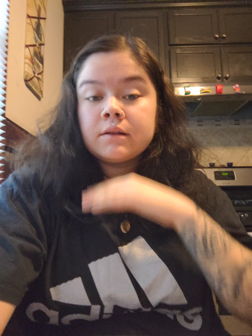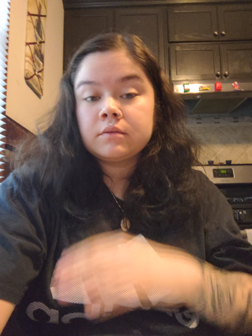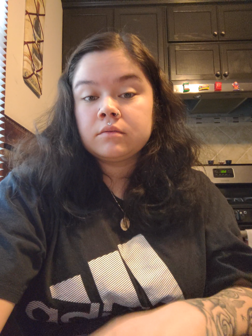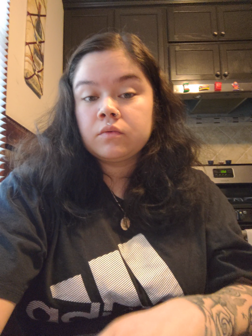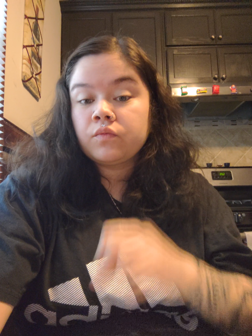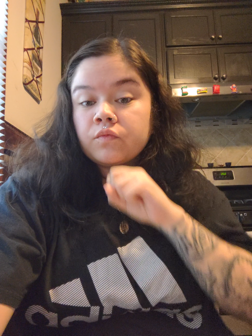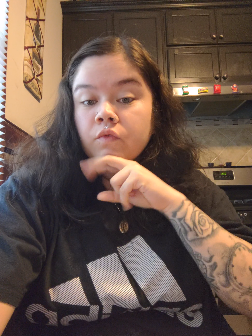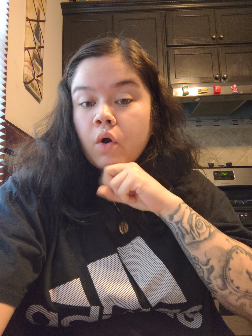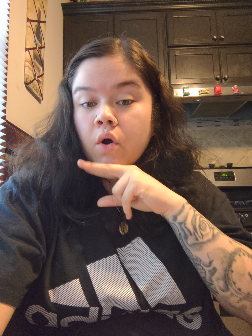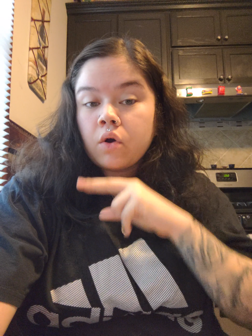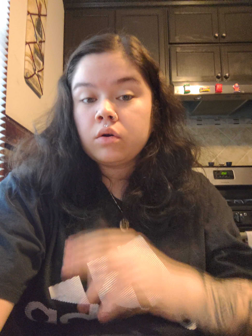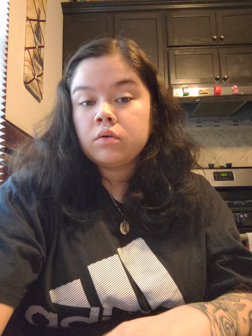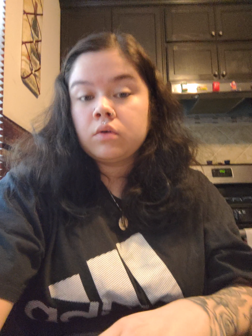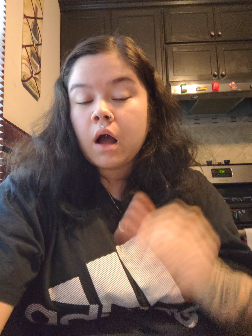frog